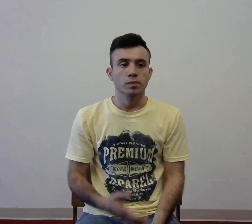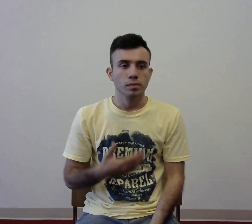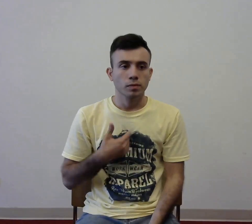mən